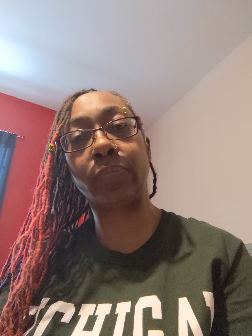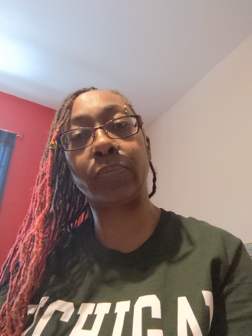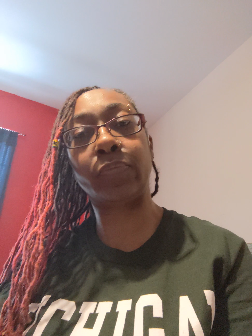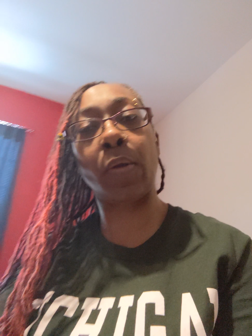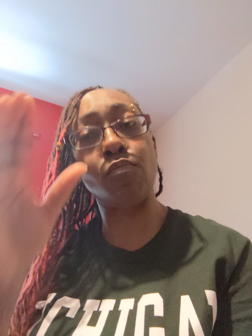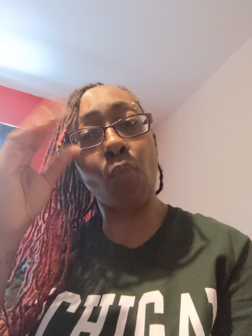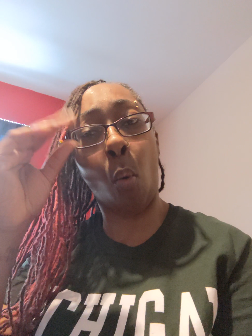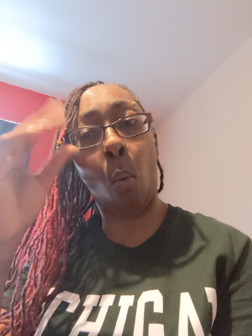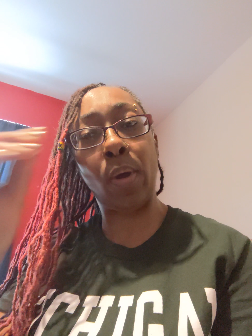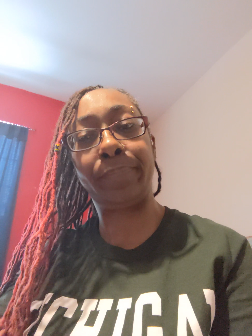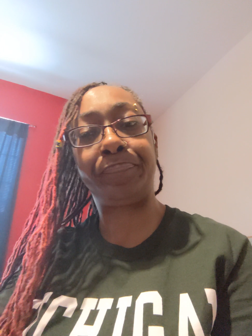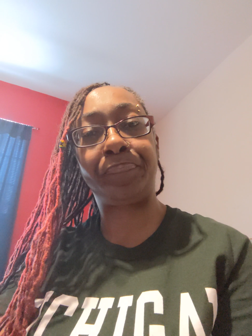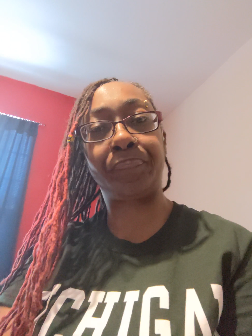boy